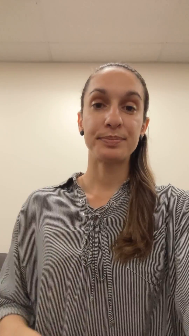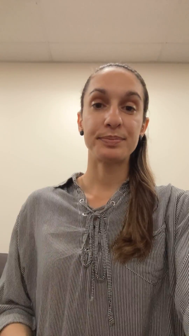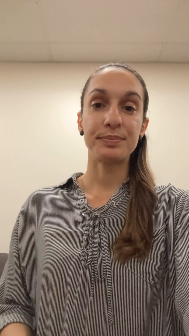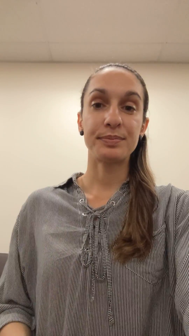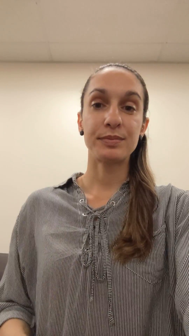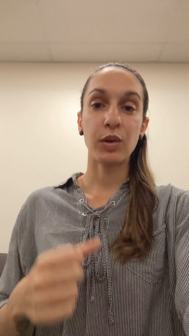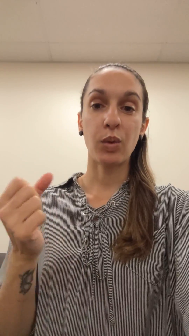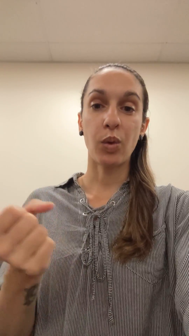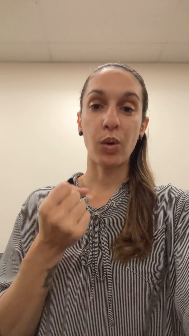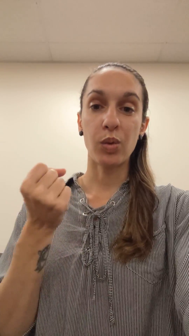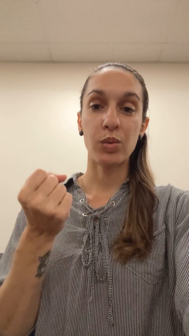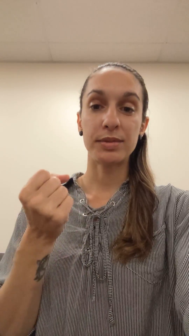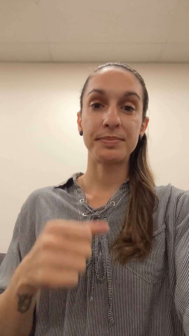hold